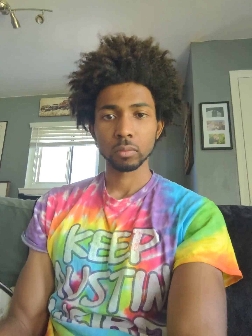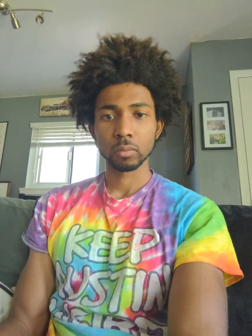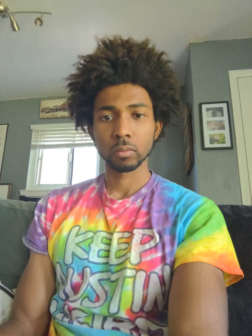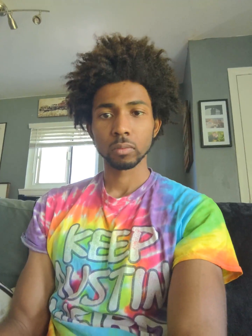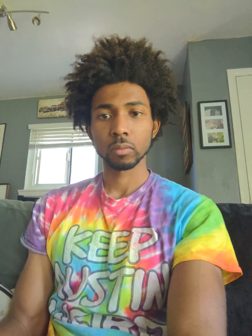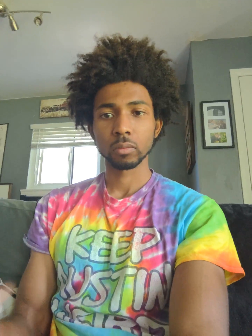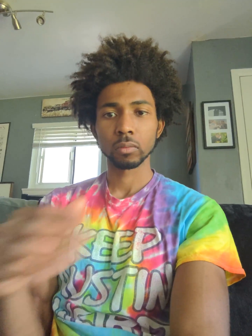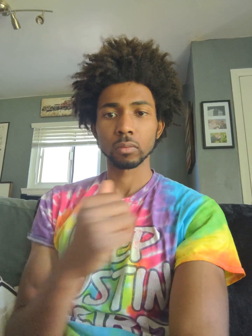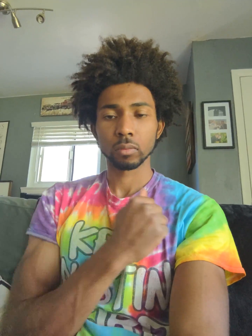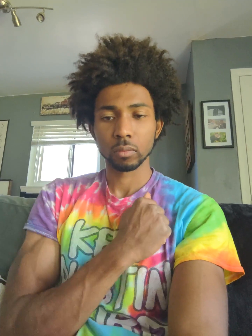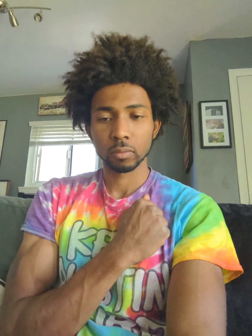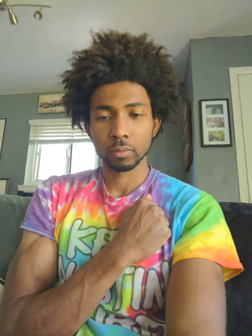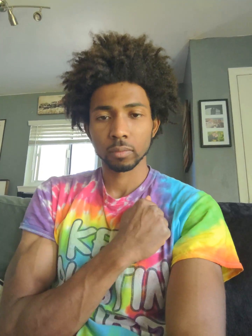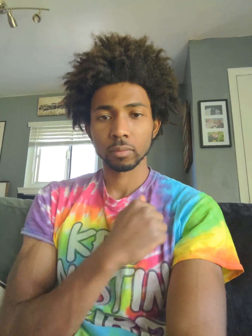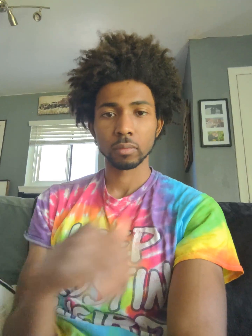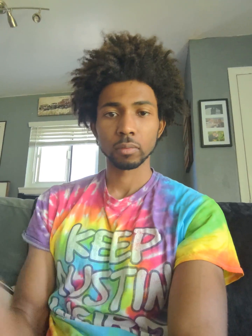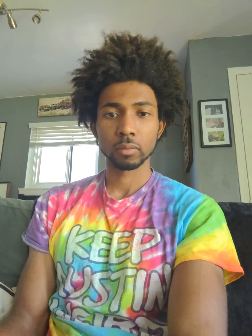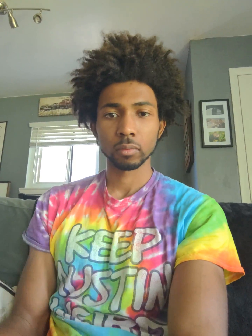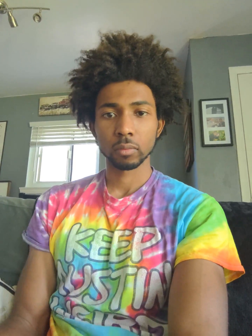hug